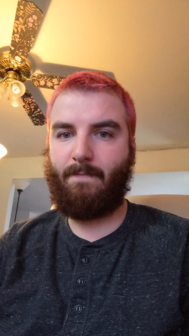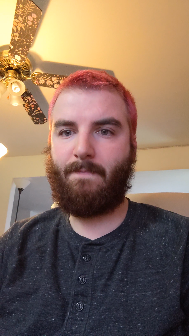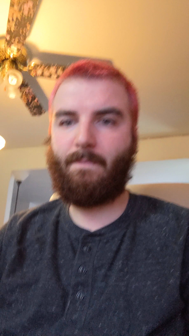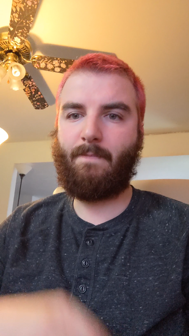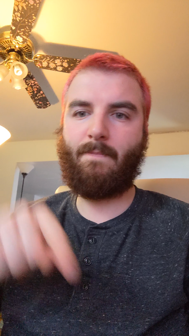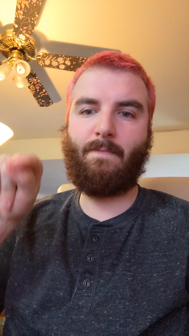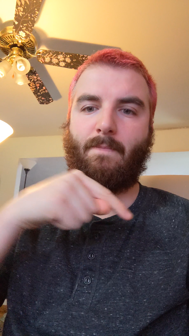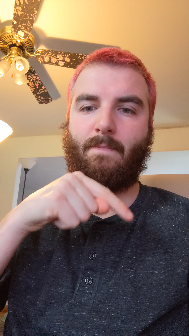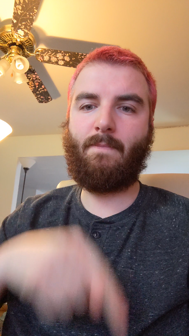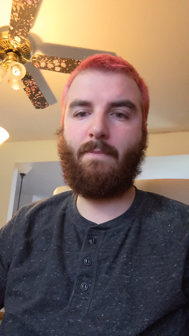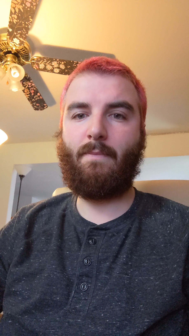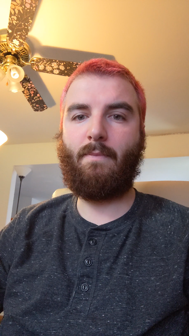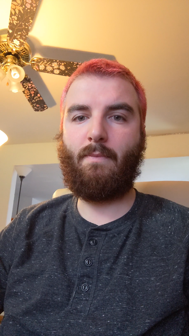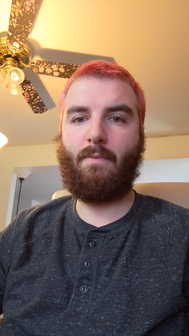cut